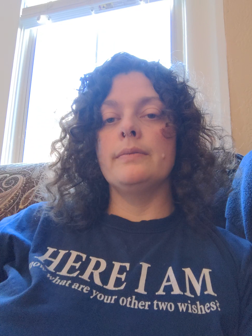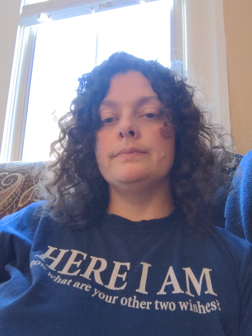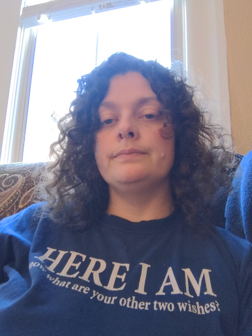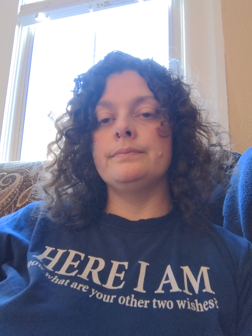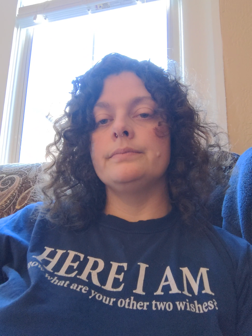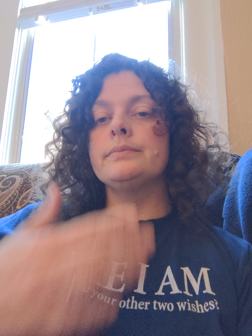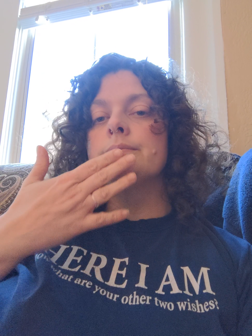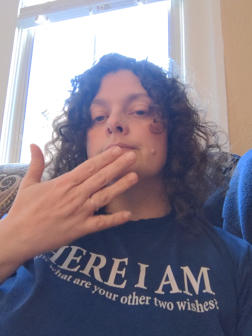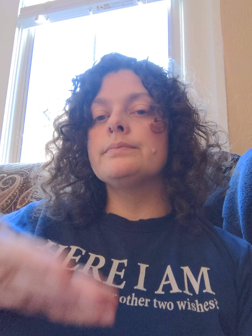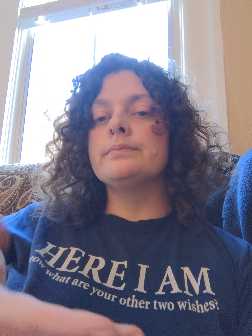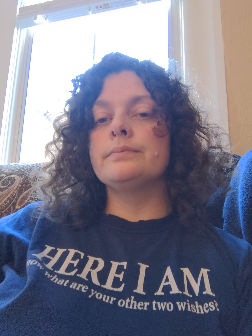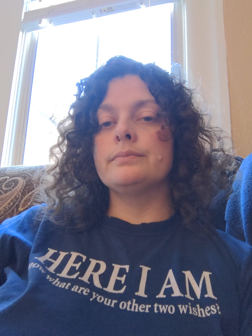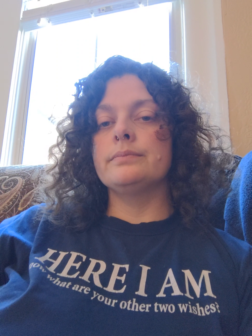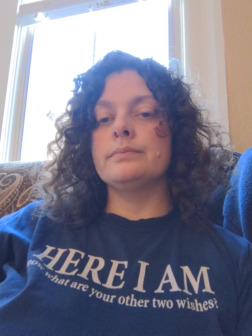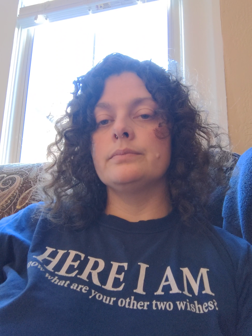thank you